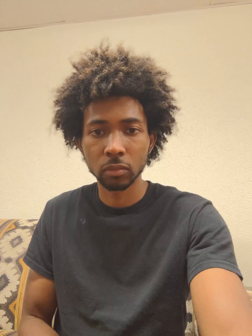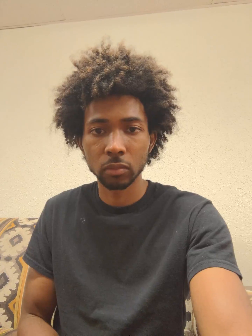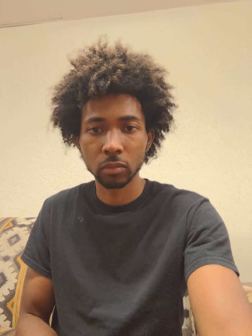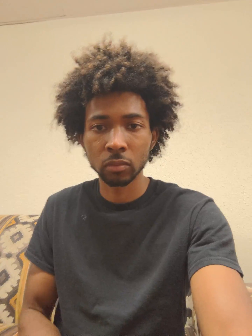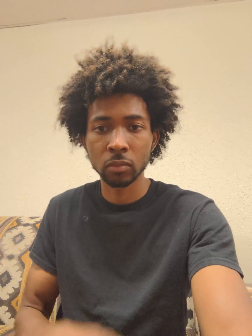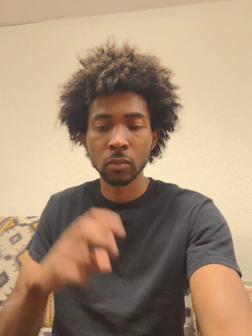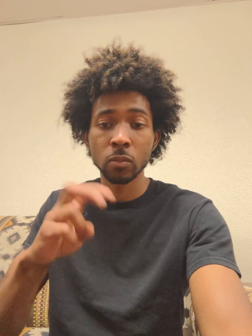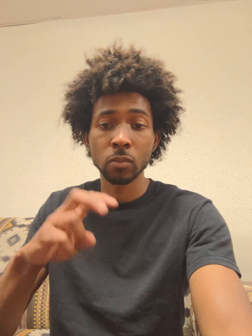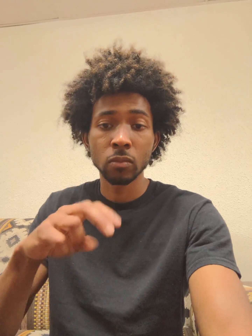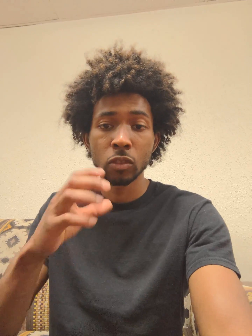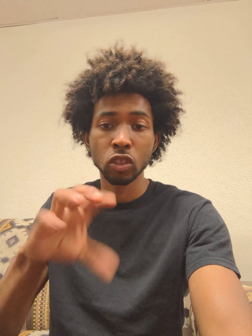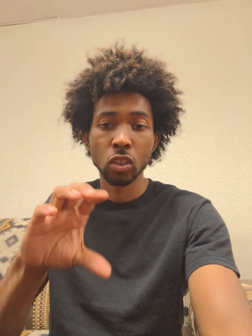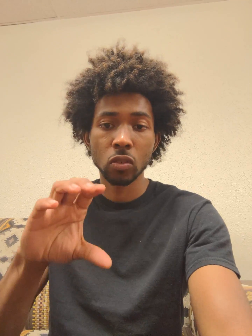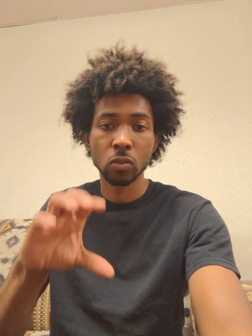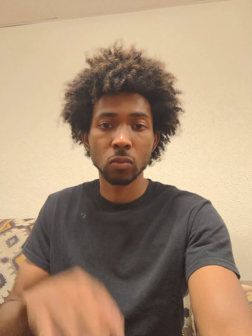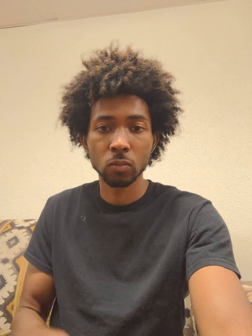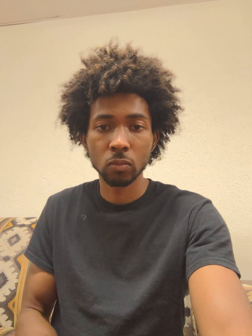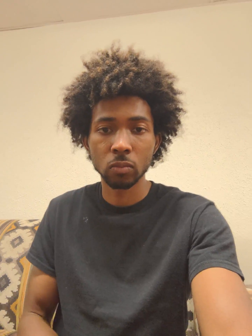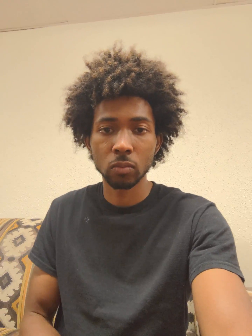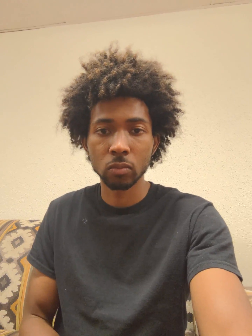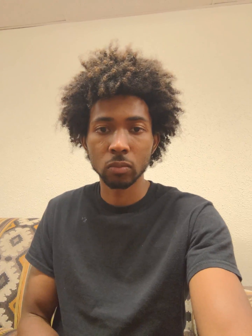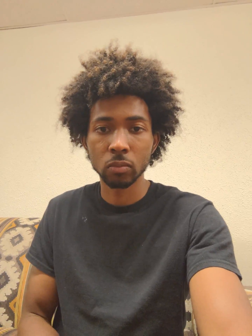potato chip